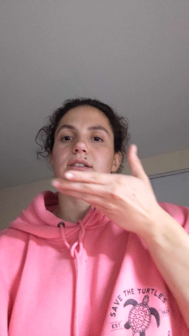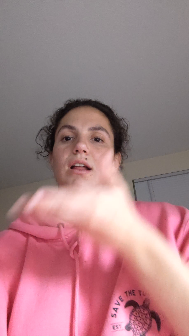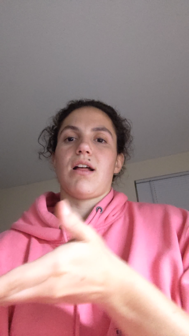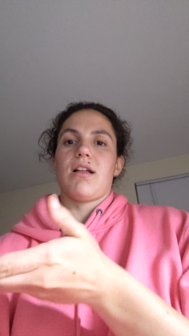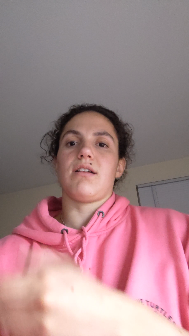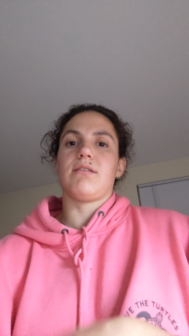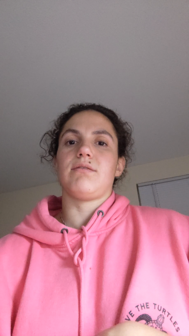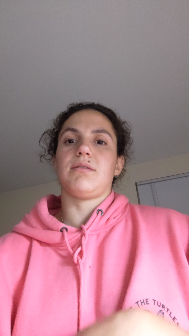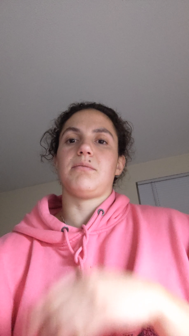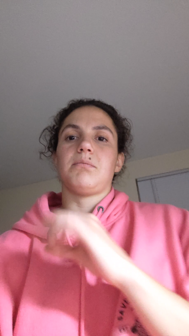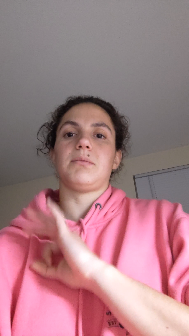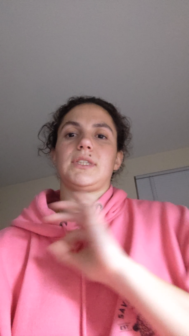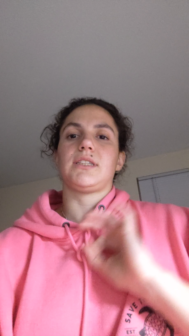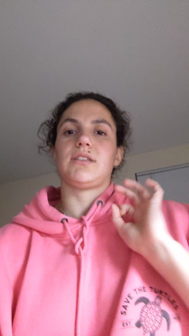beads